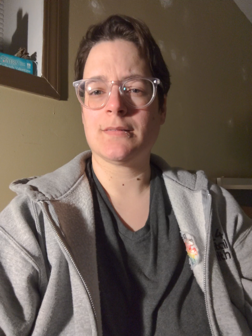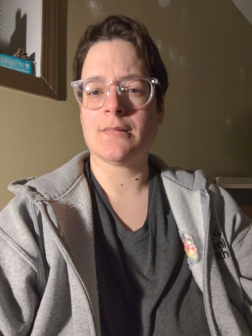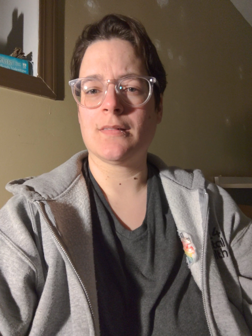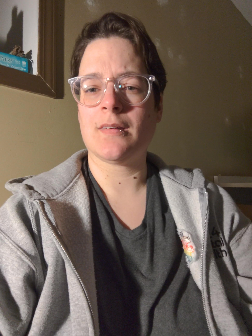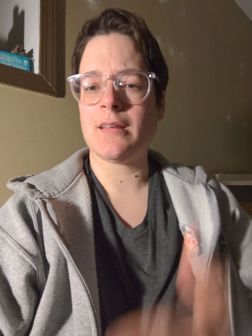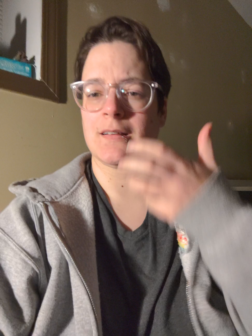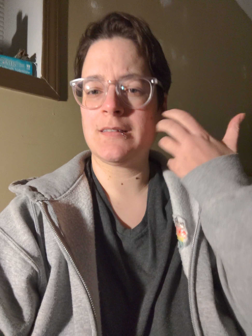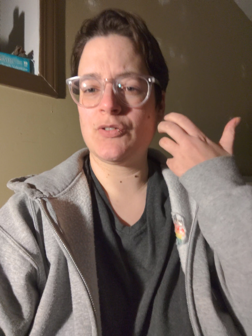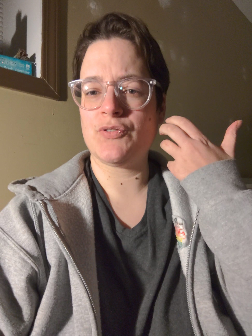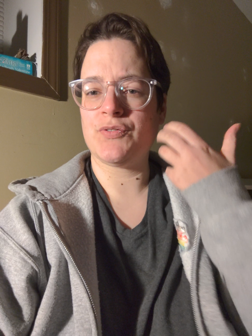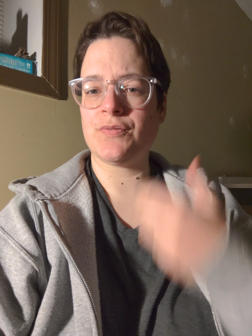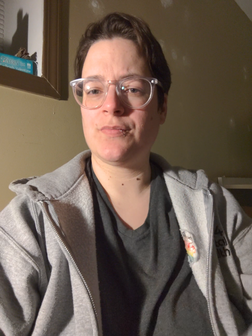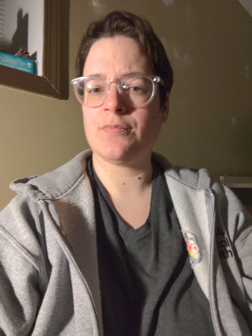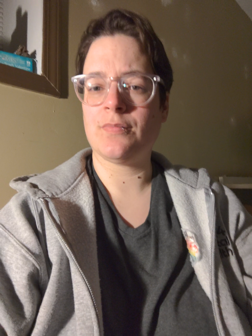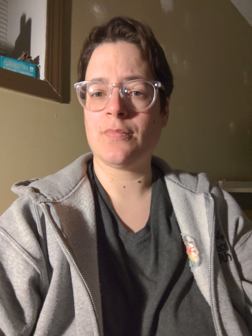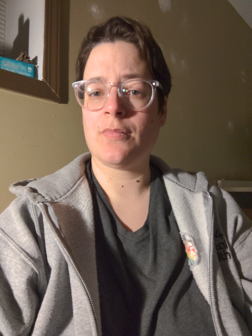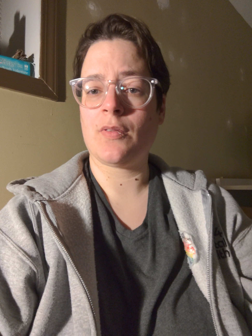tiger